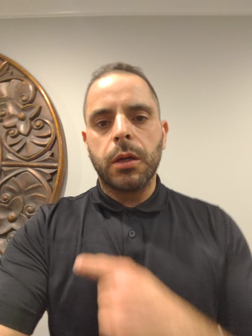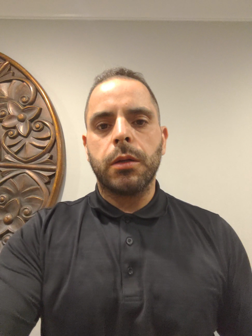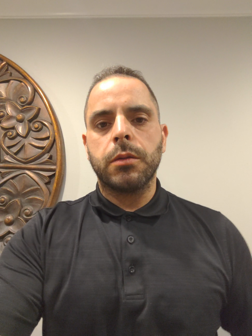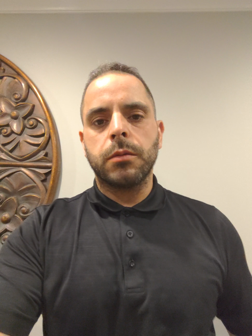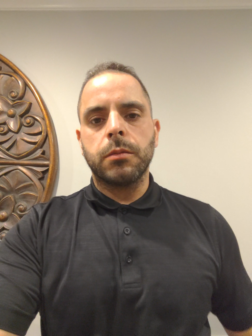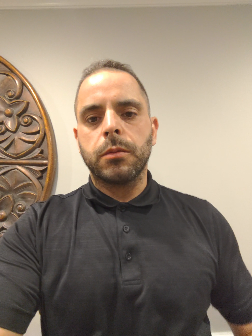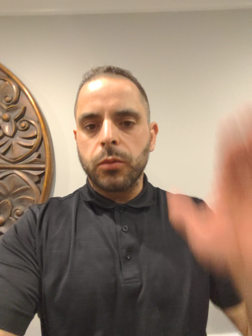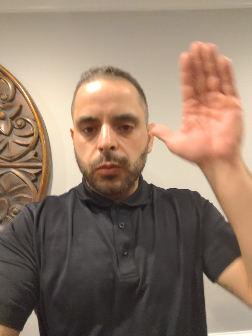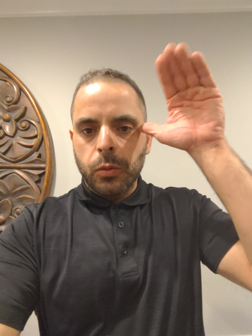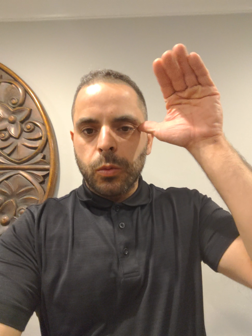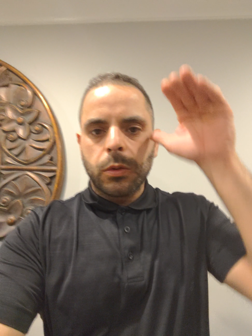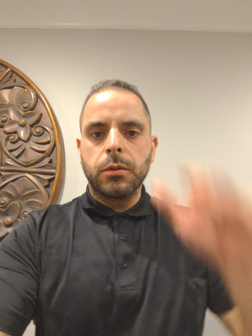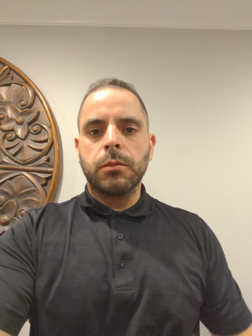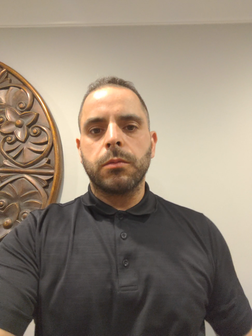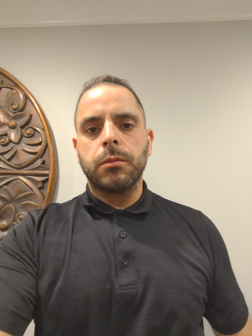donkey